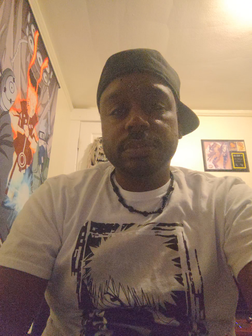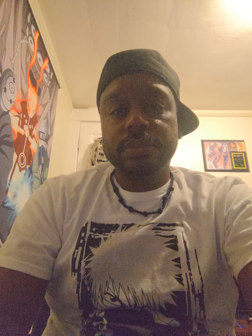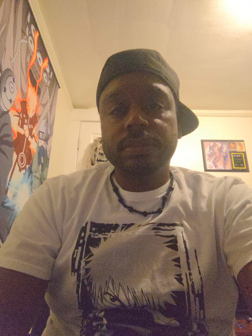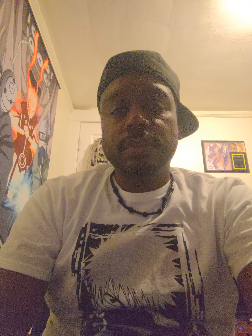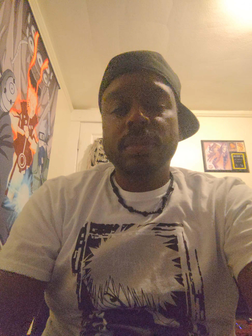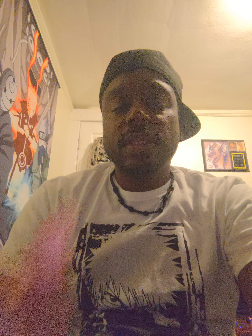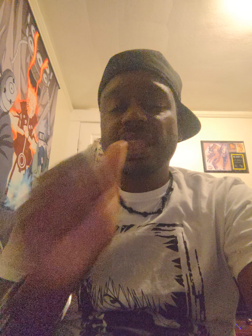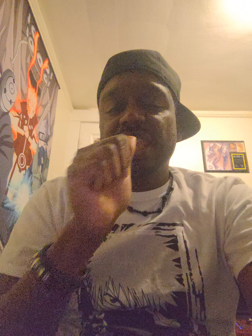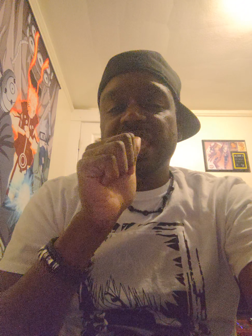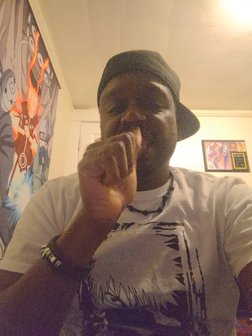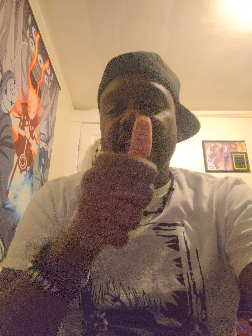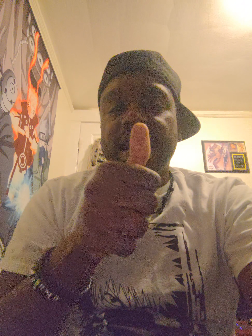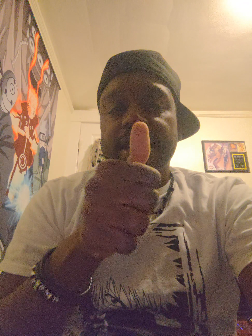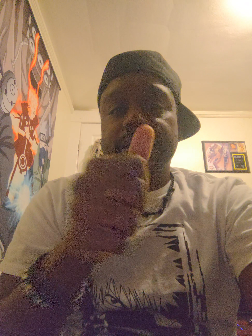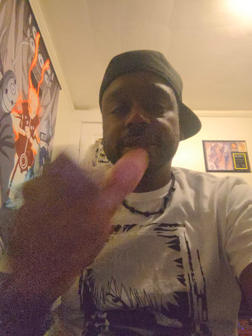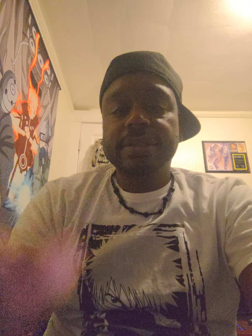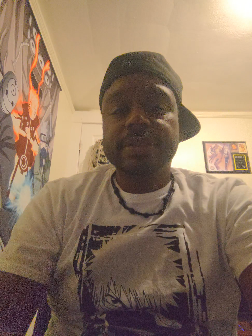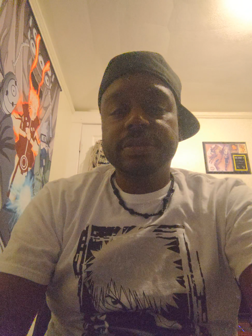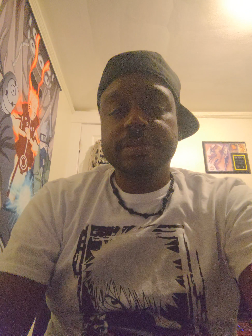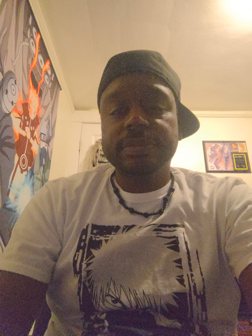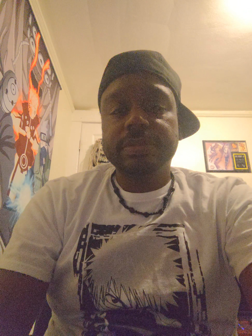nuts